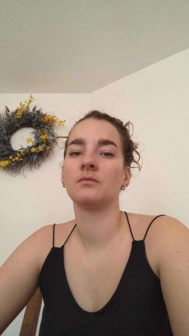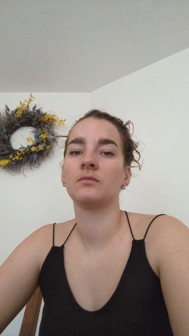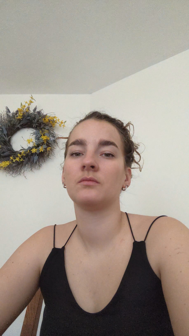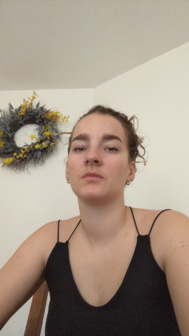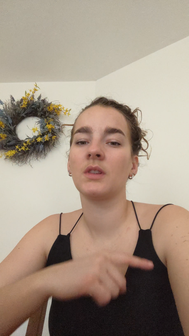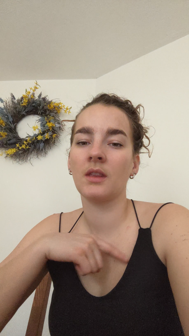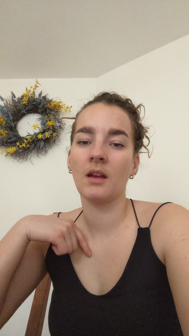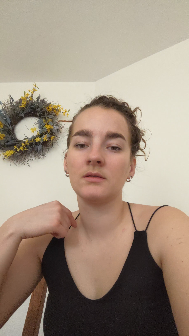necklace